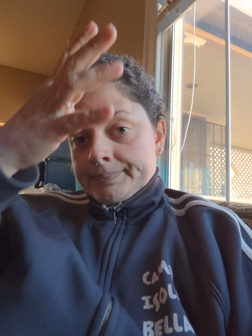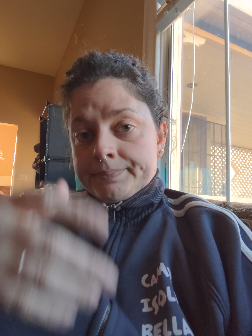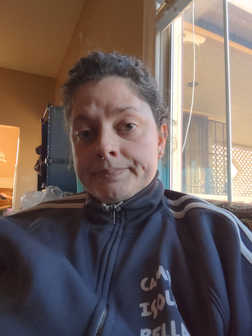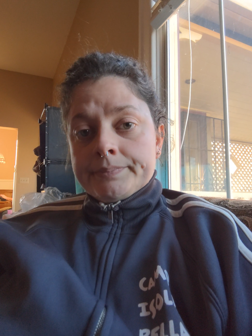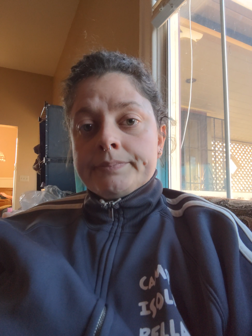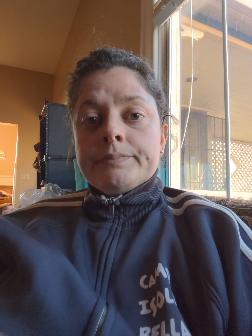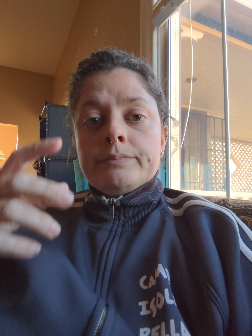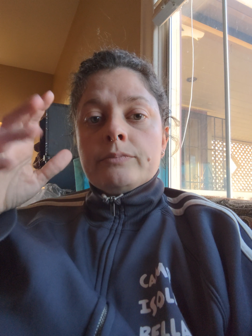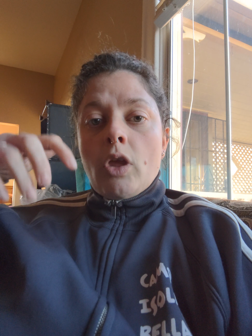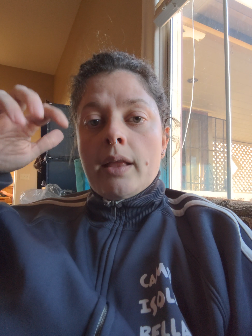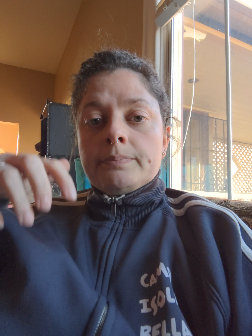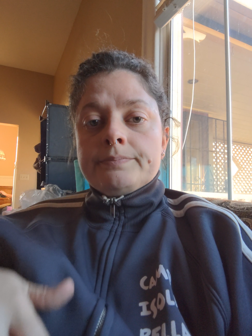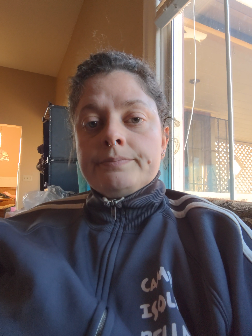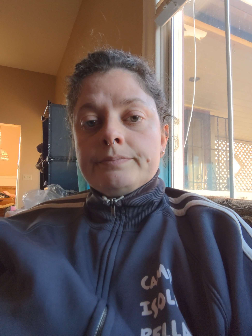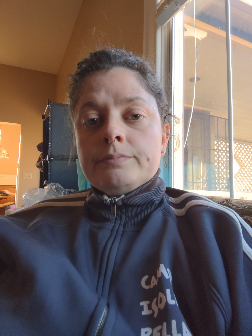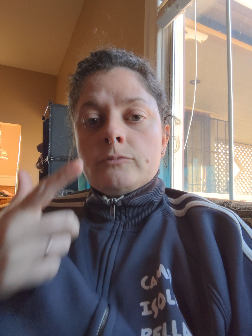rain